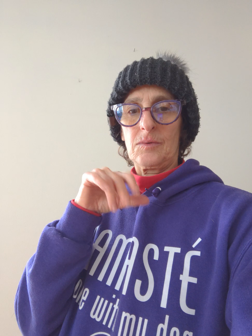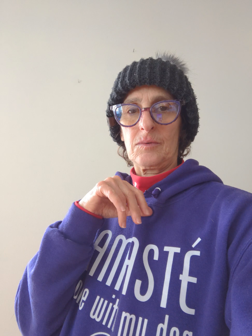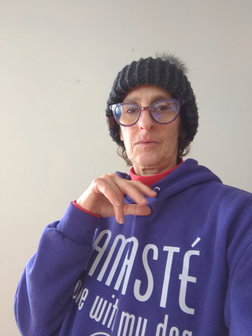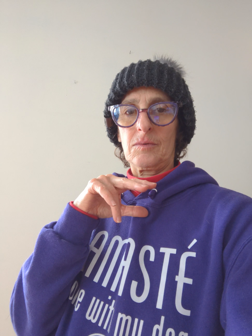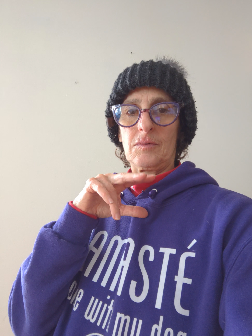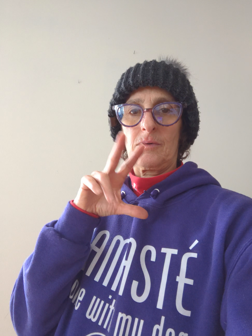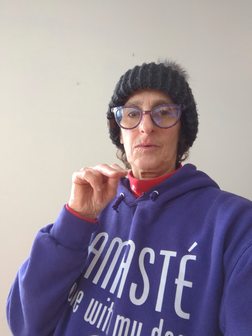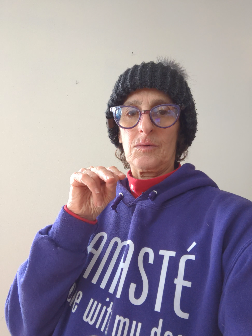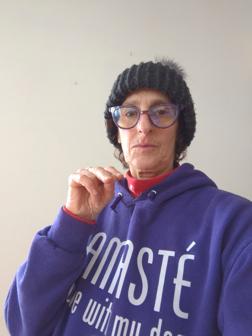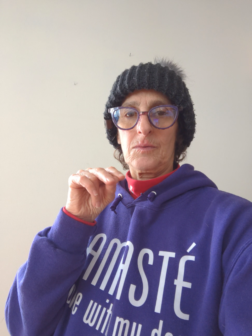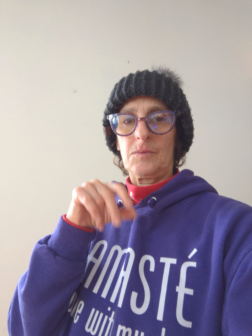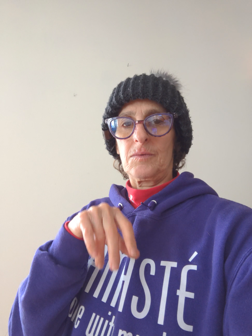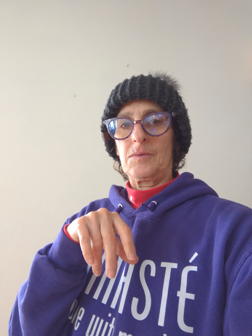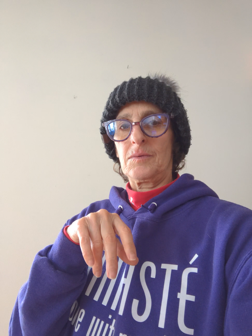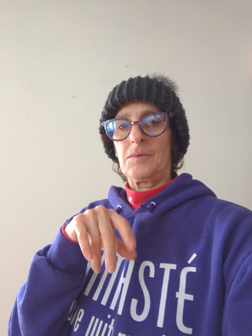no